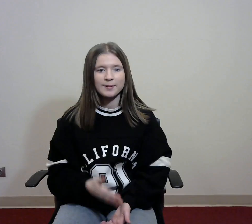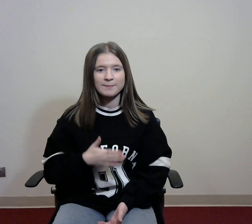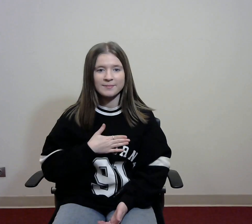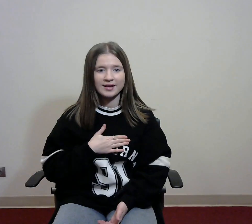mənim